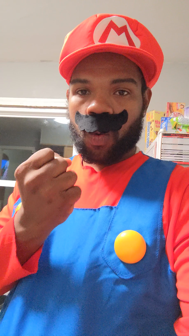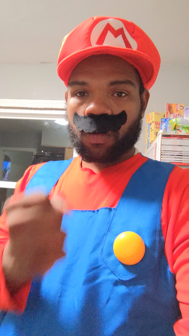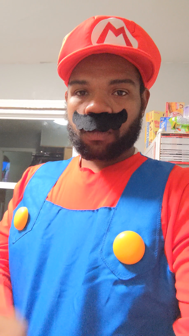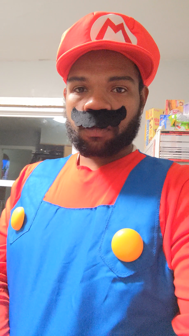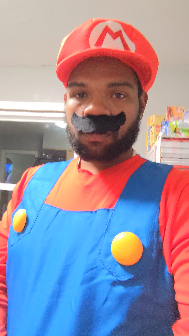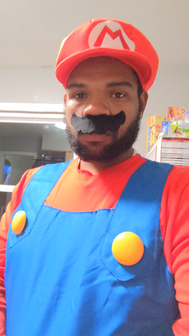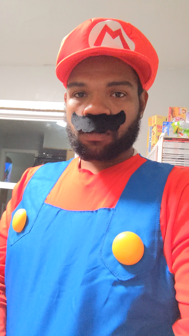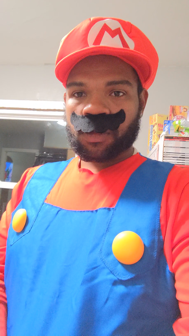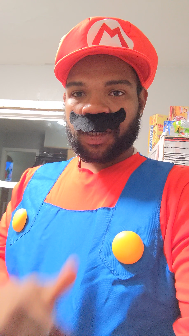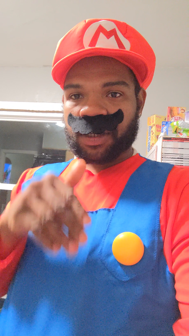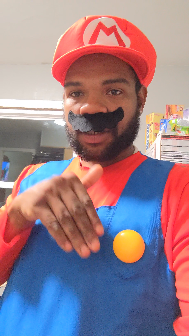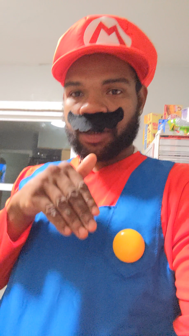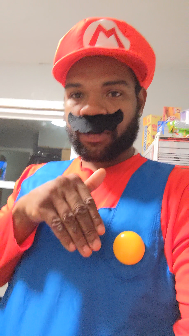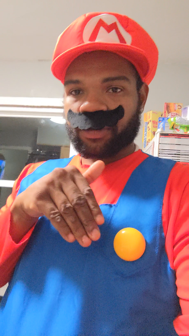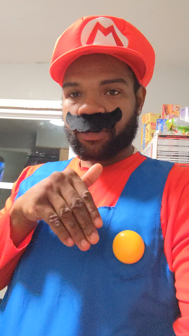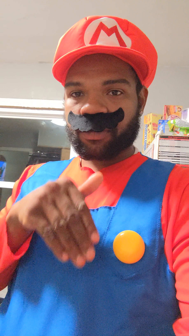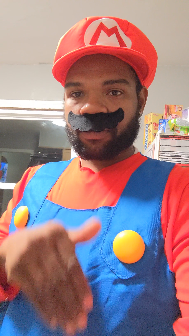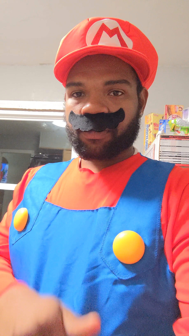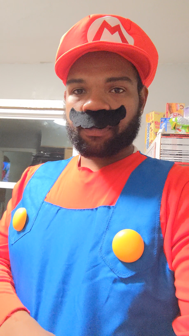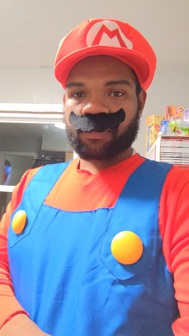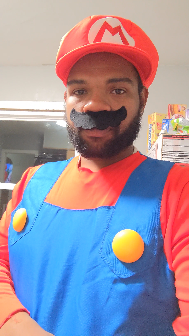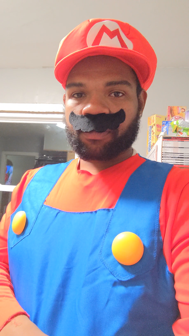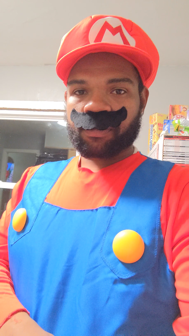doctor